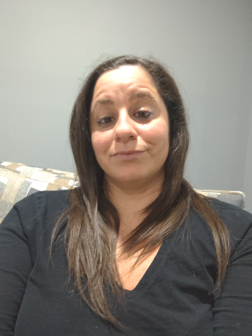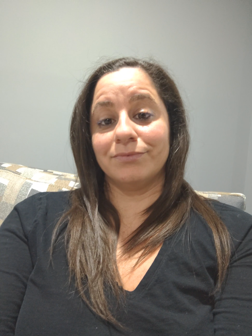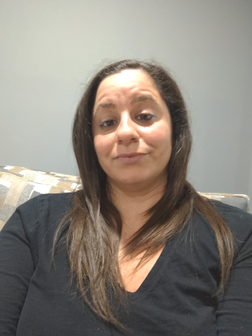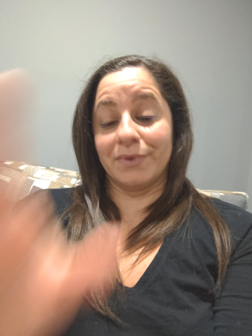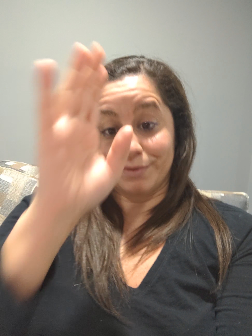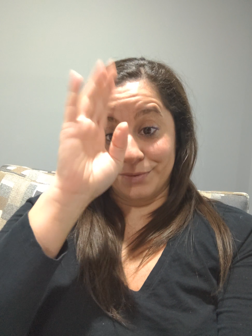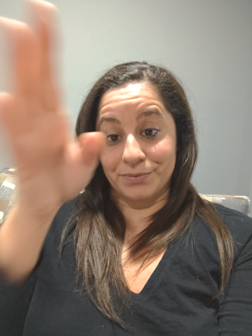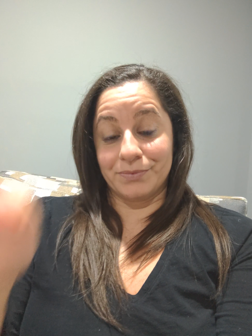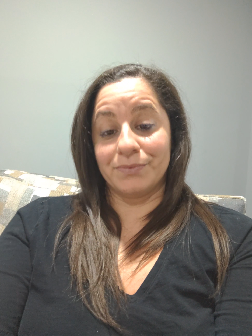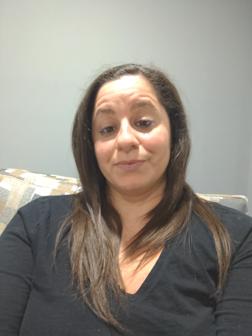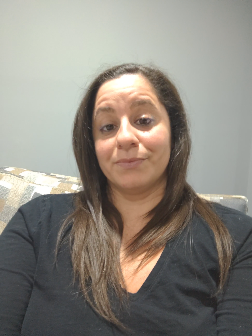hello